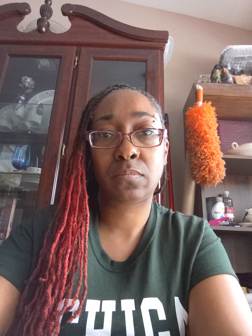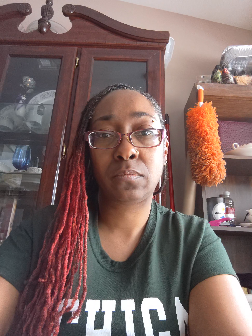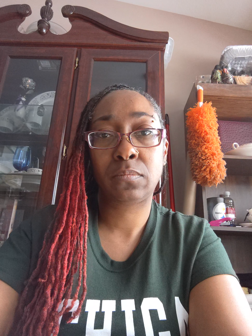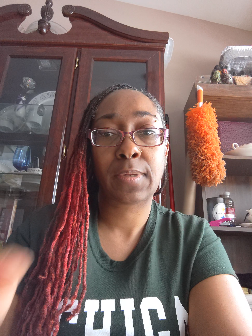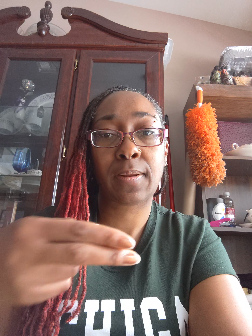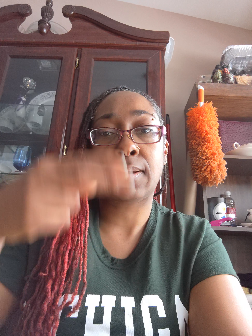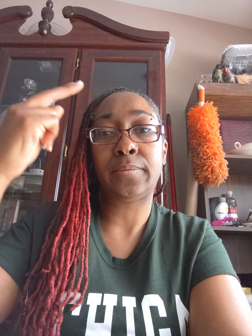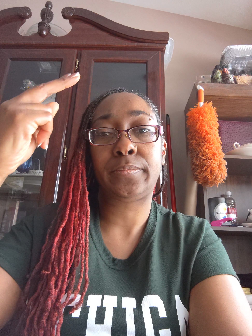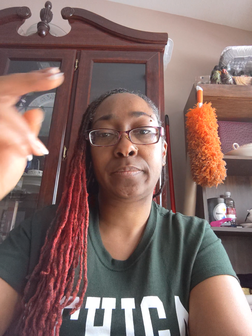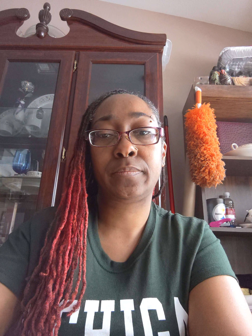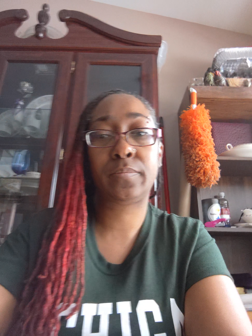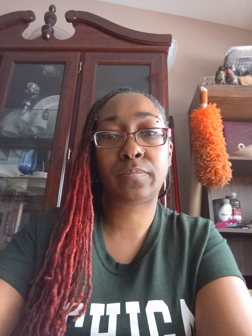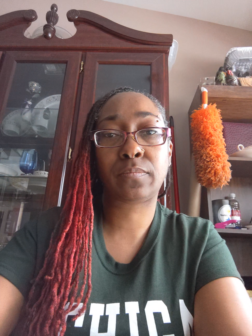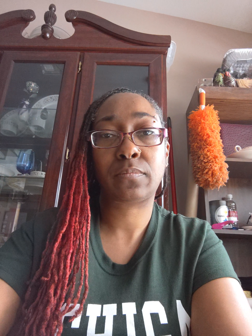high